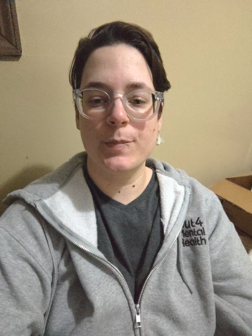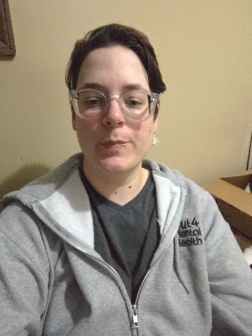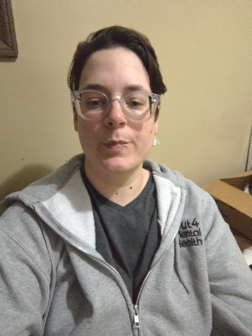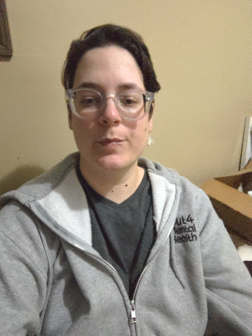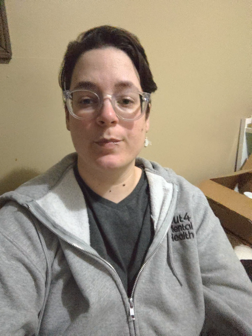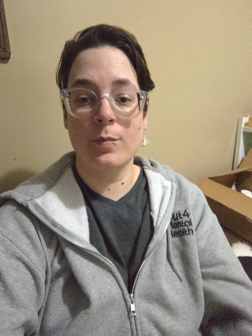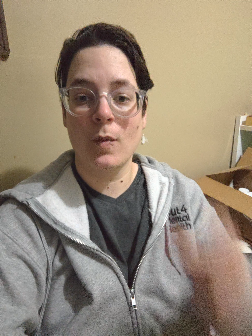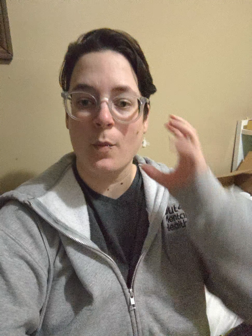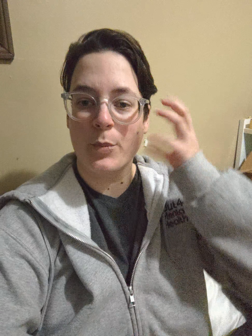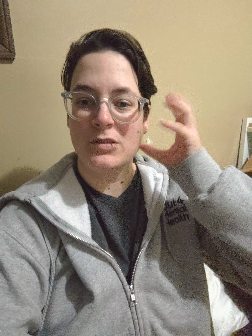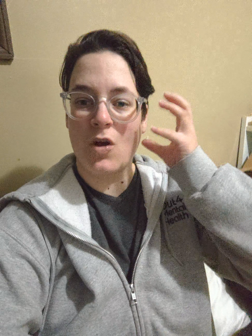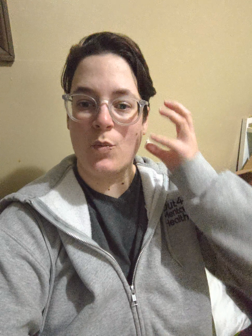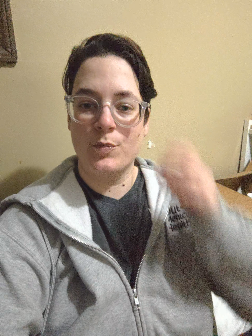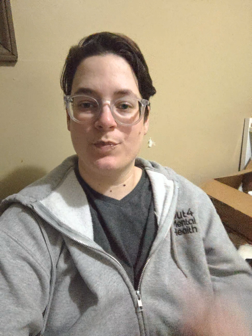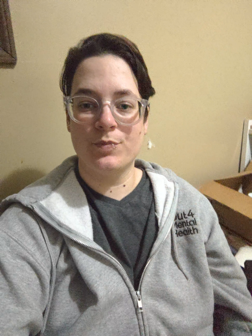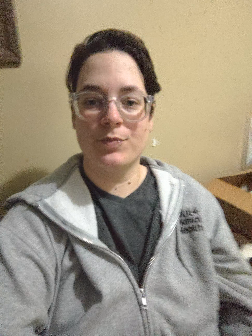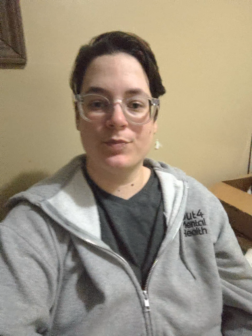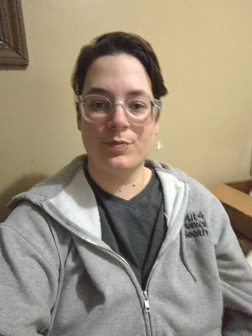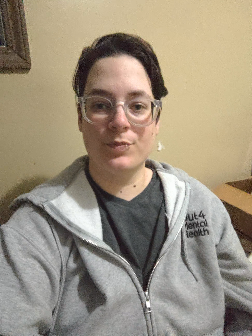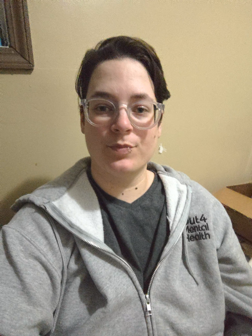radio